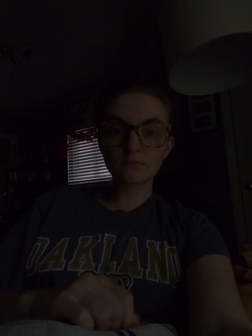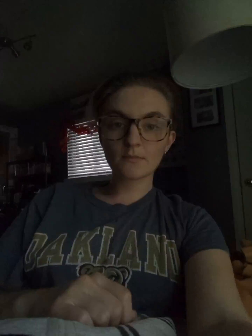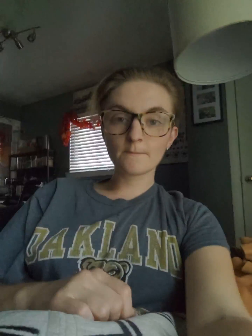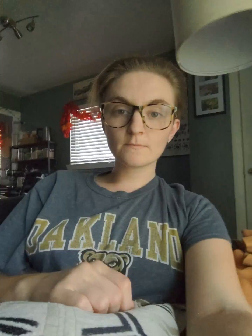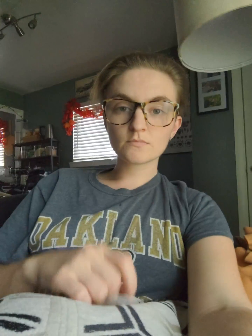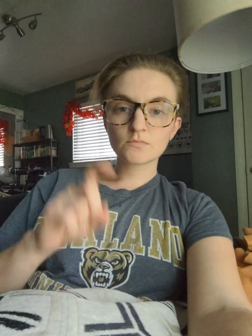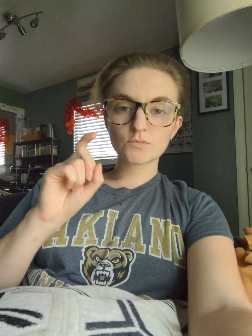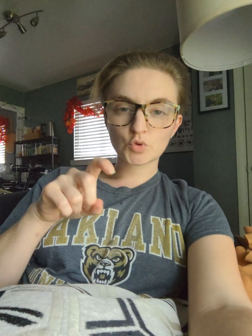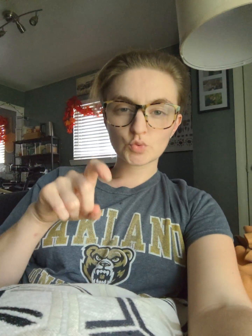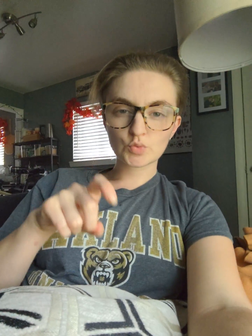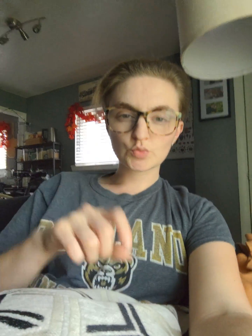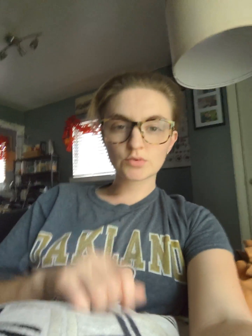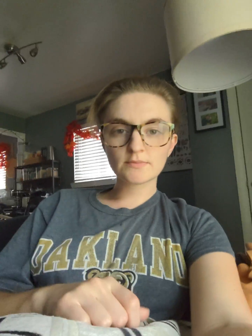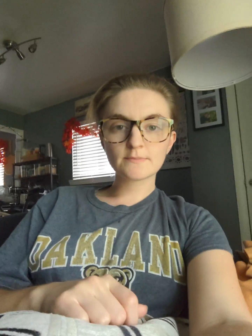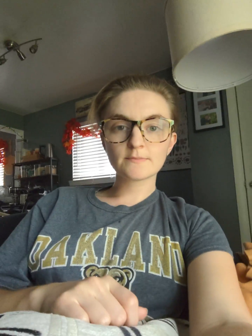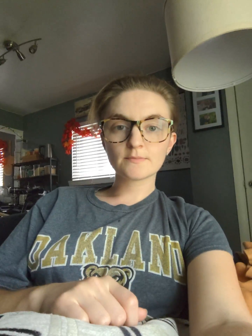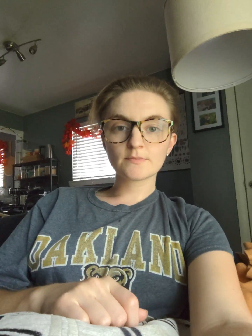should